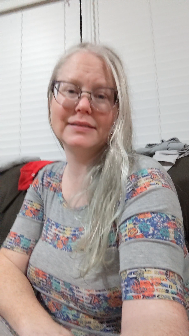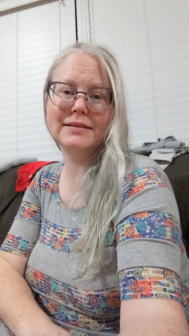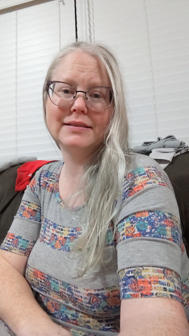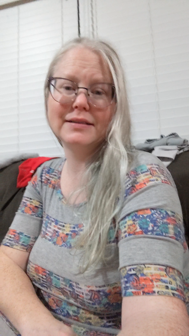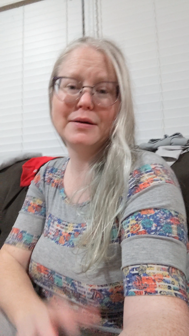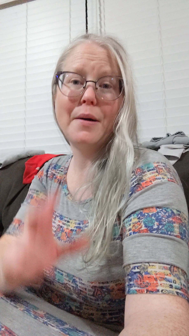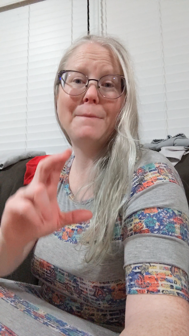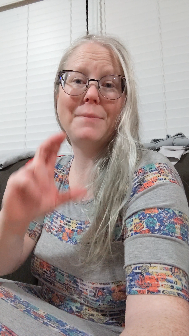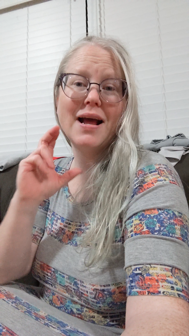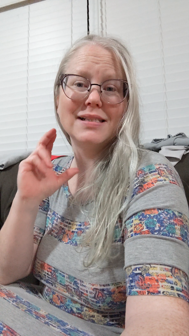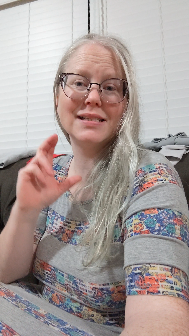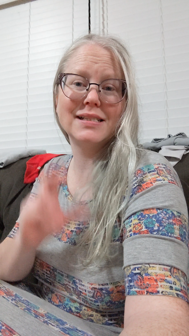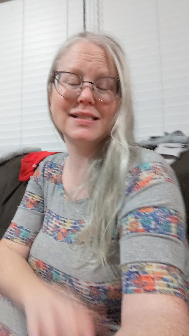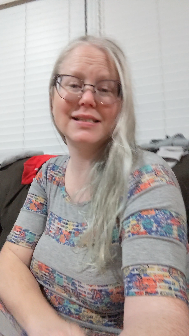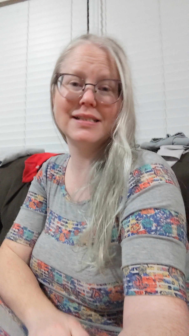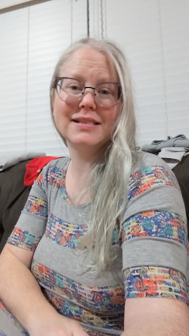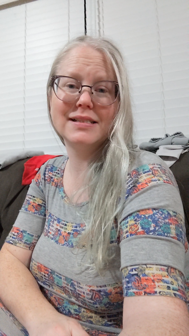bus